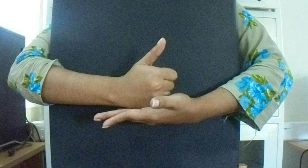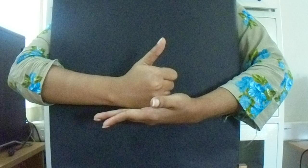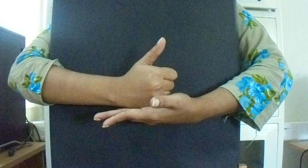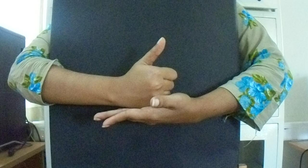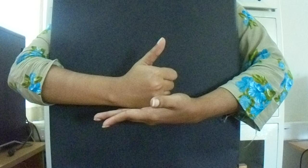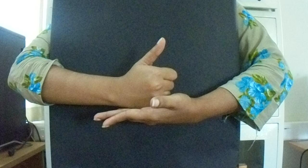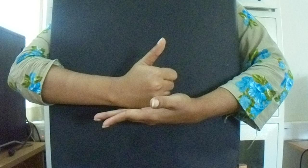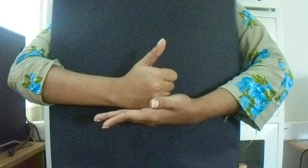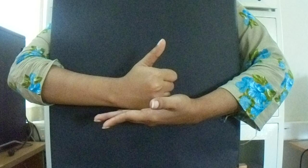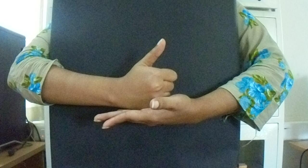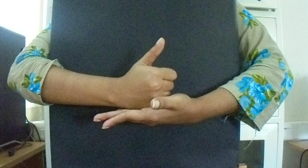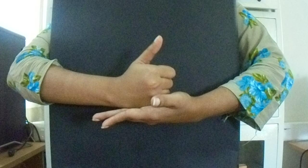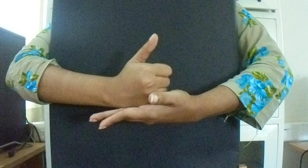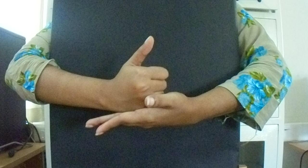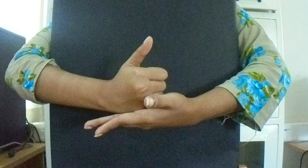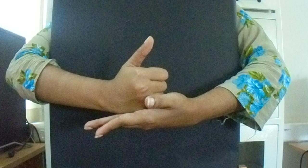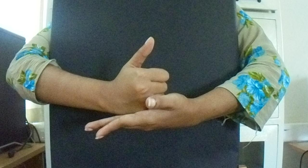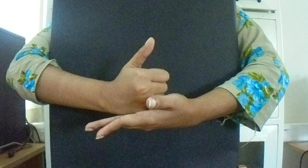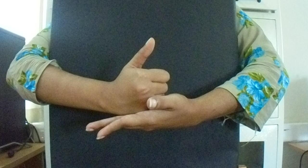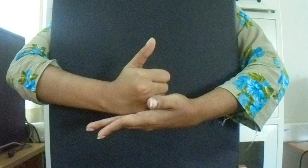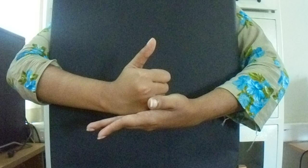help